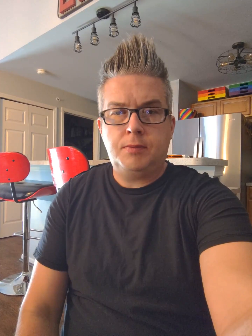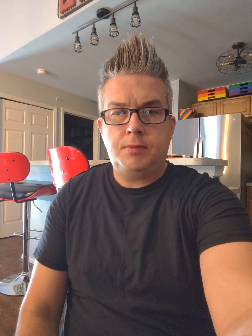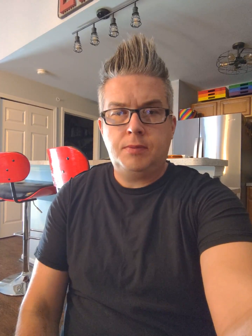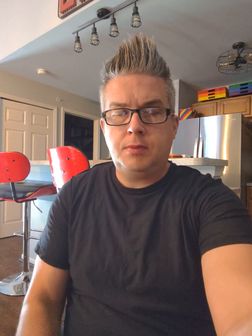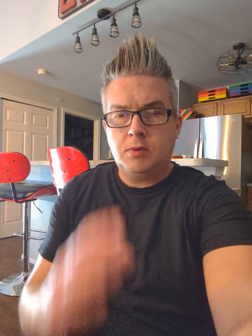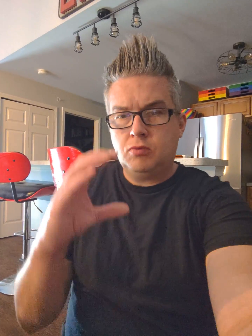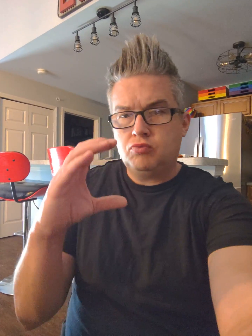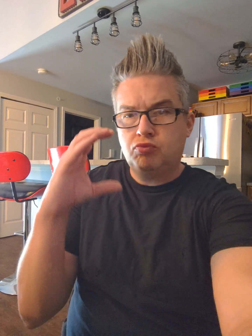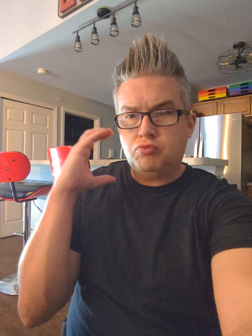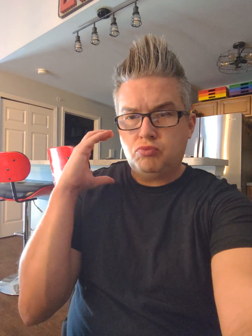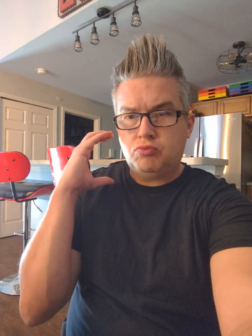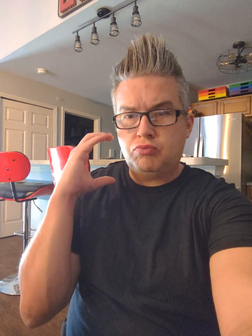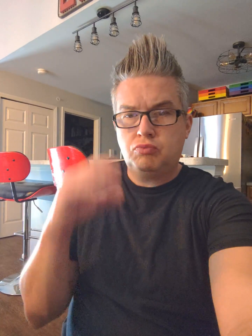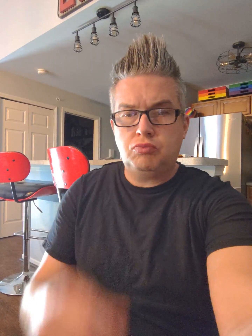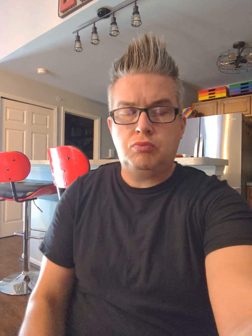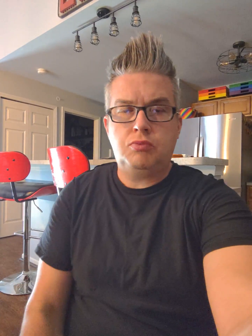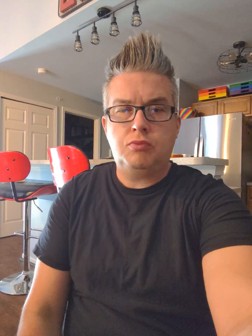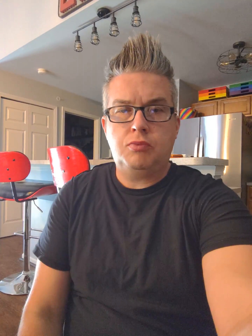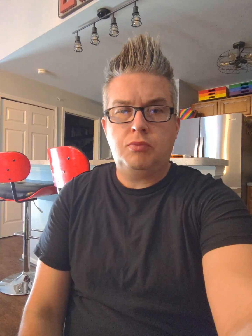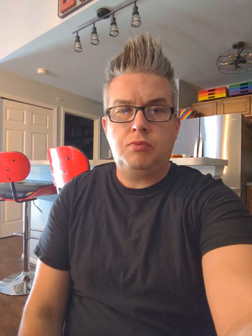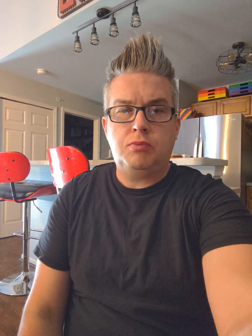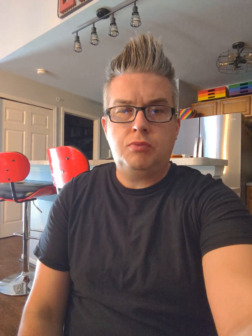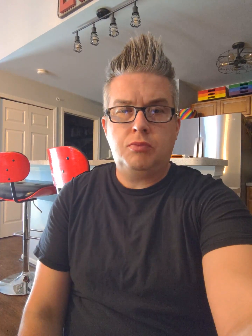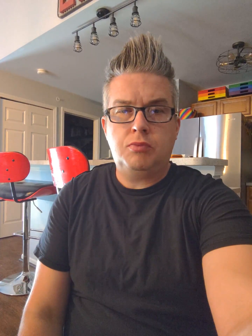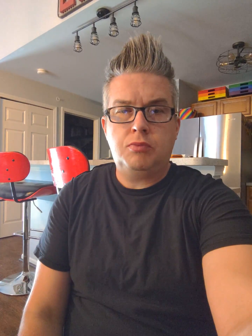bus